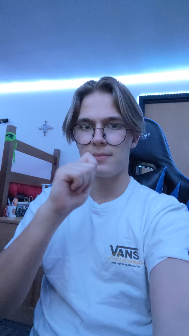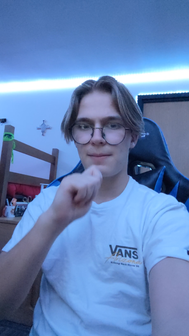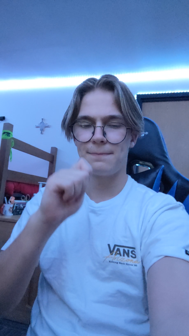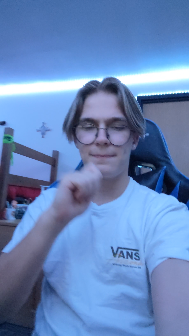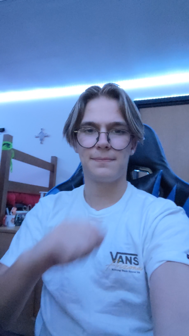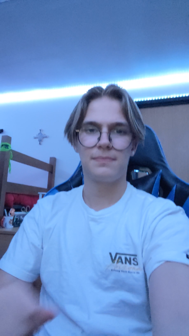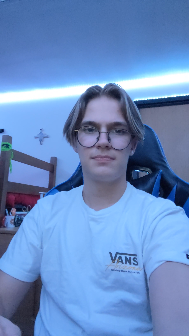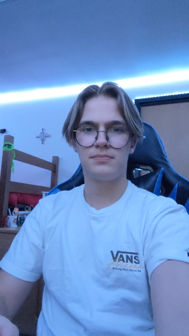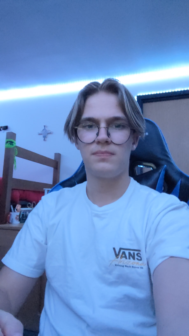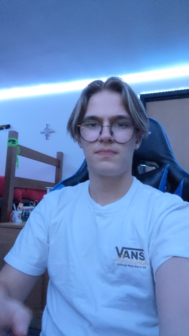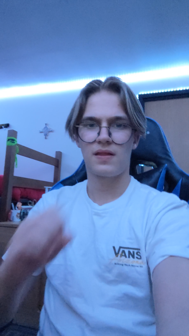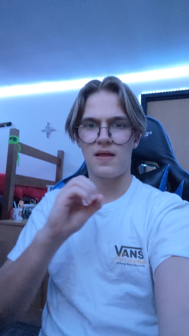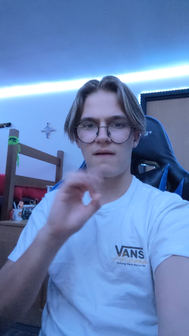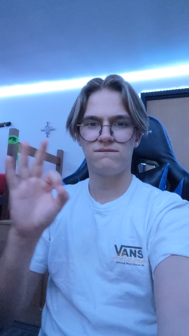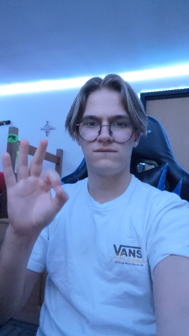off